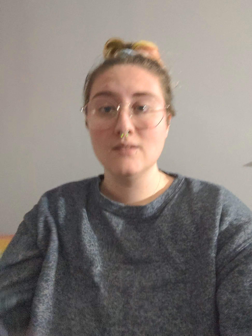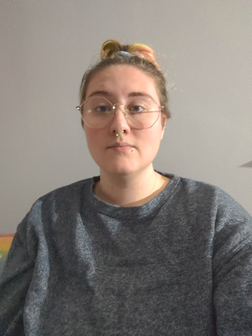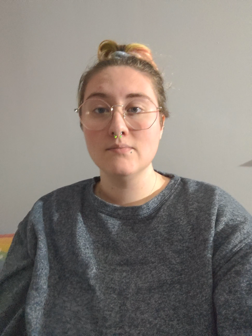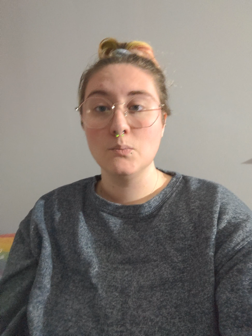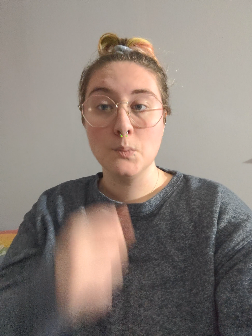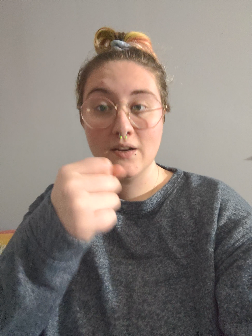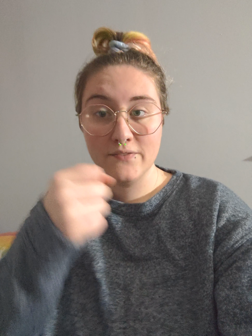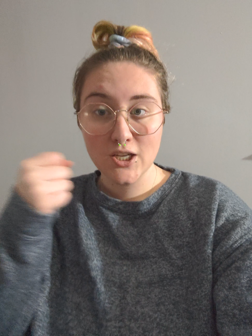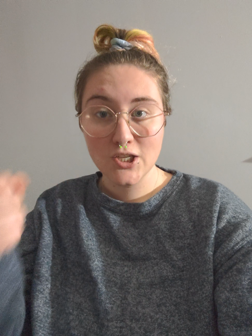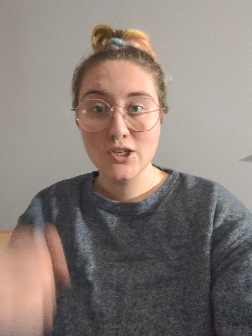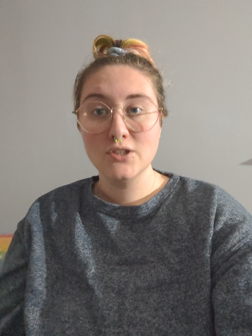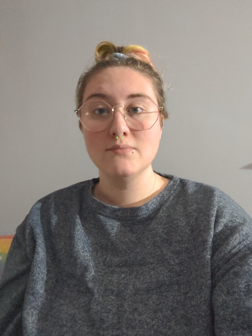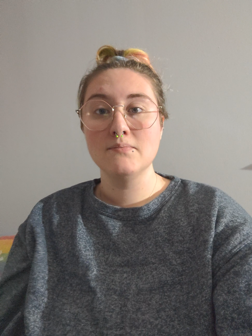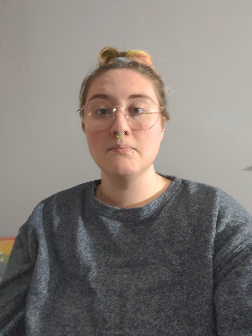refrigerator